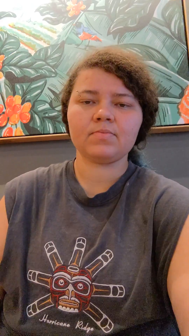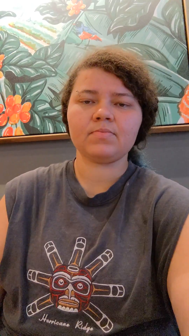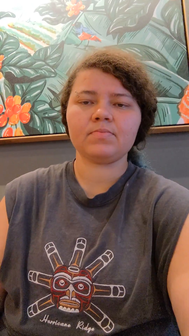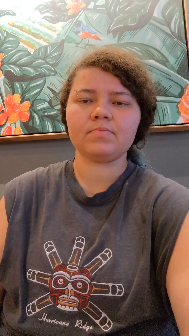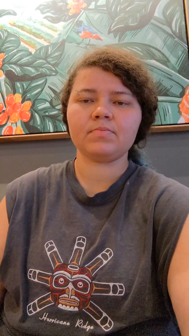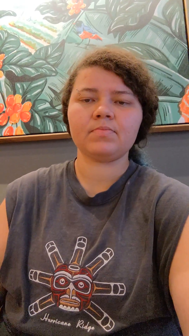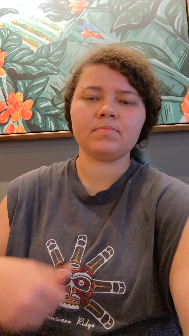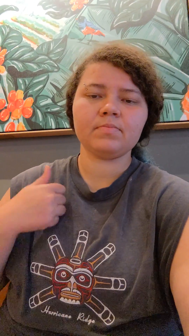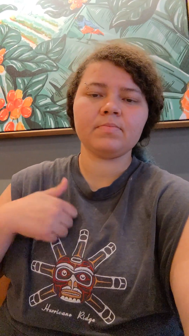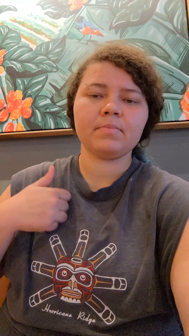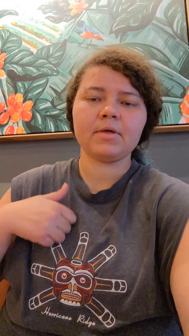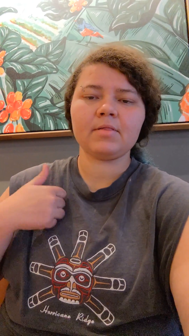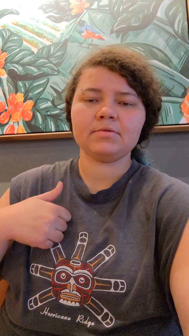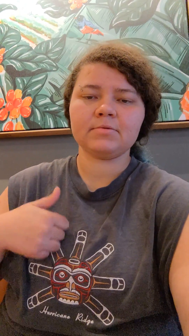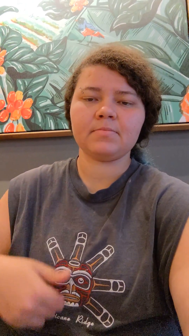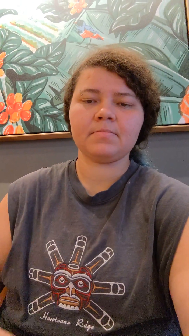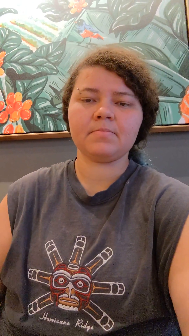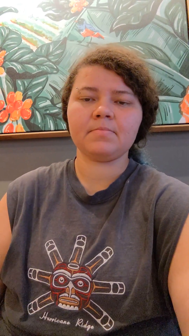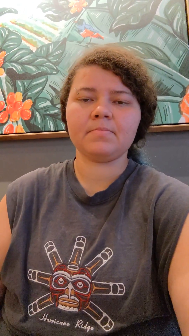bathtub